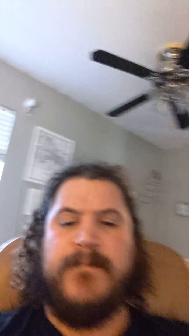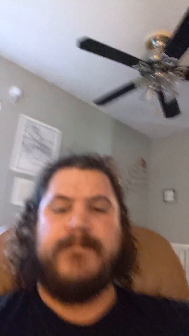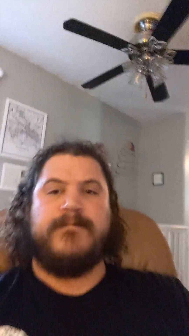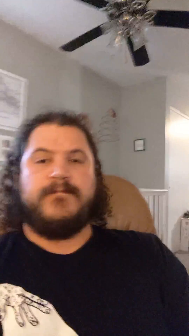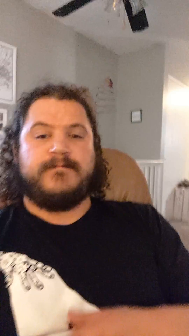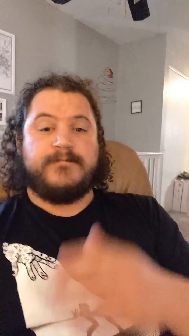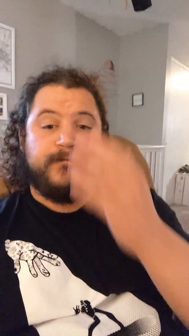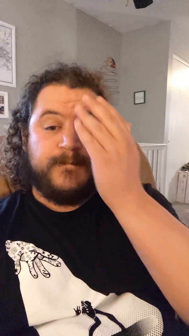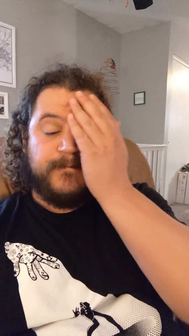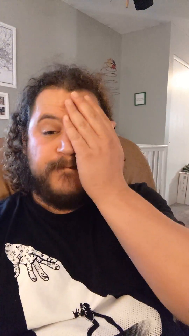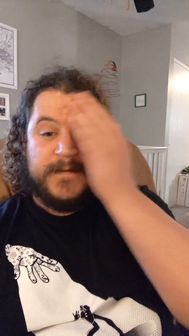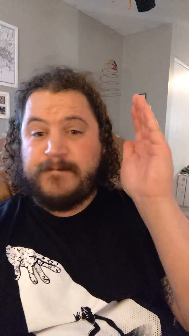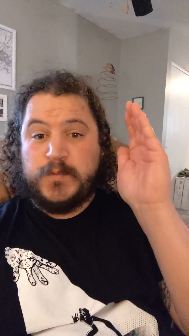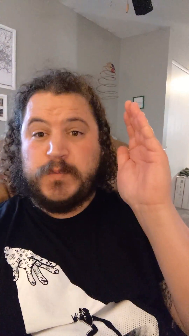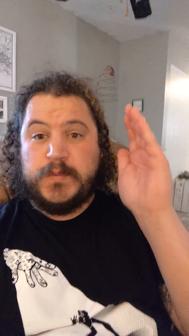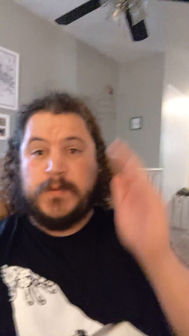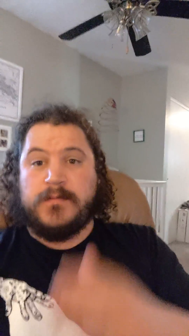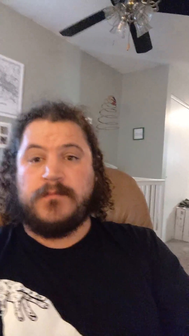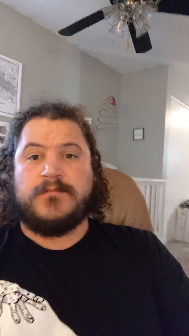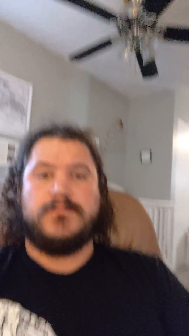peekaboo